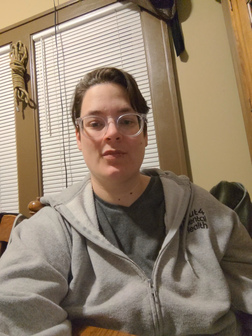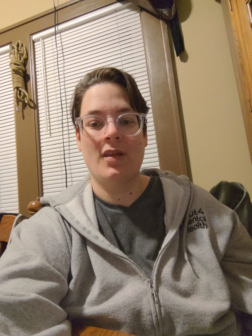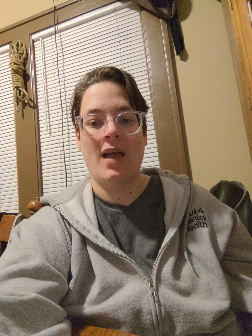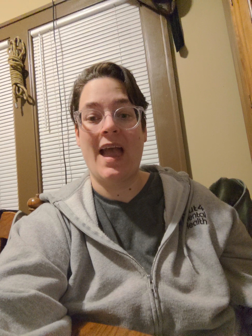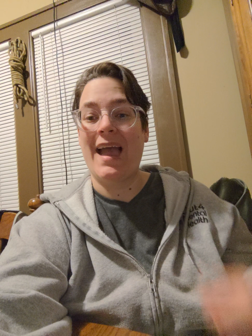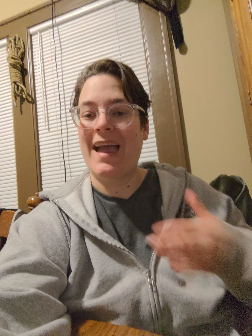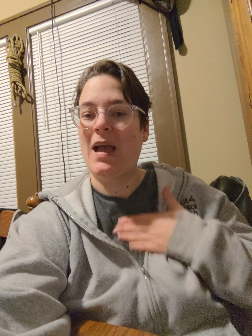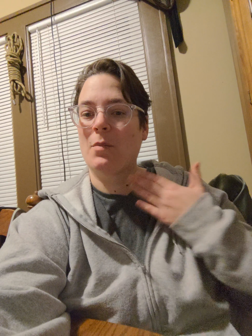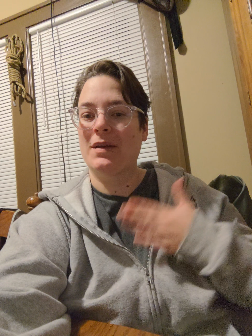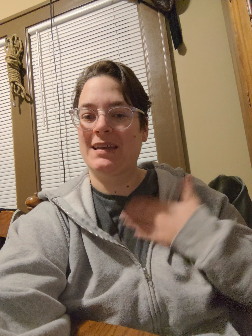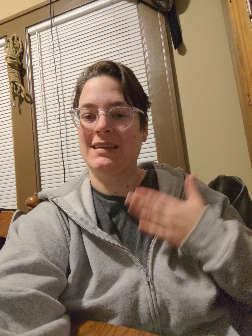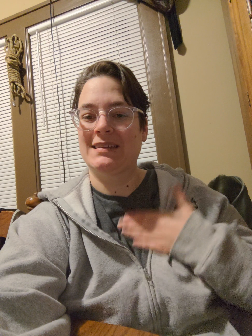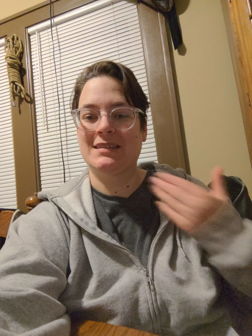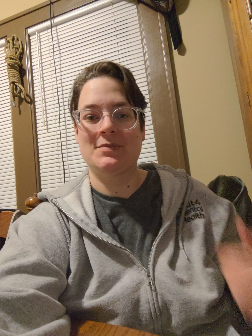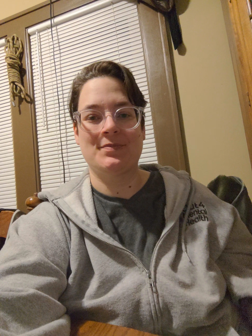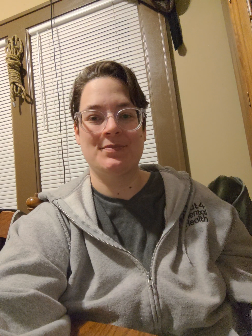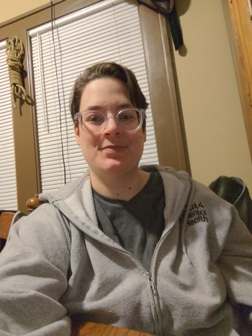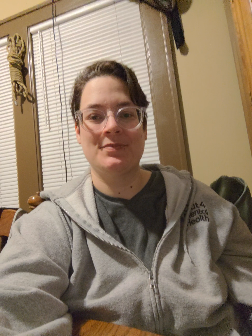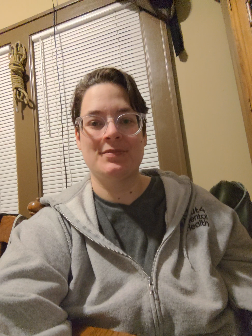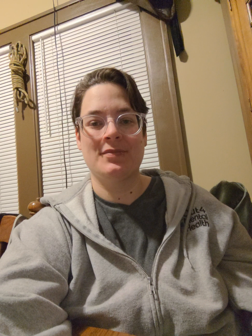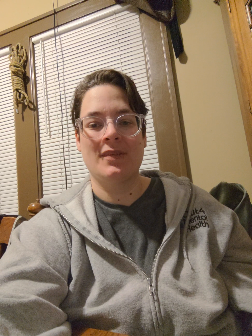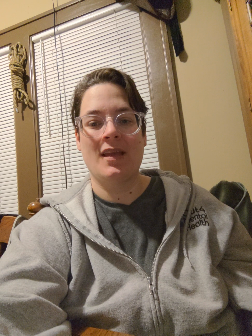happy